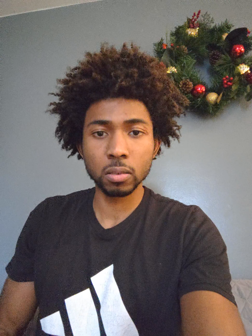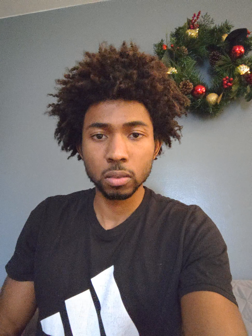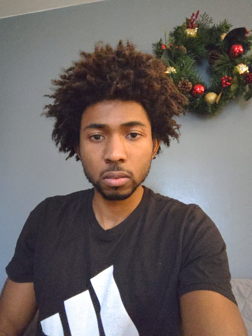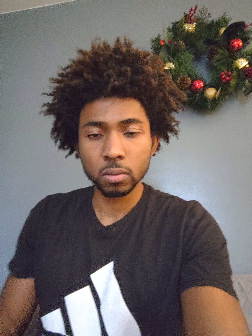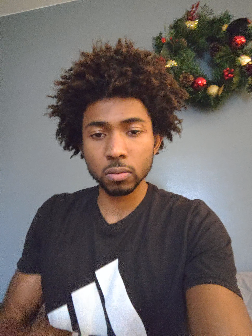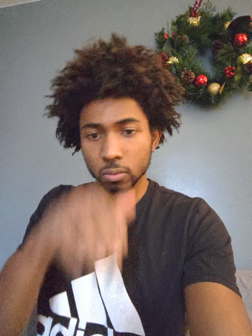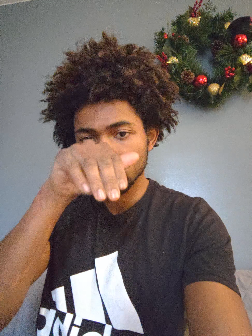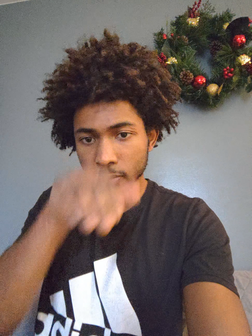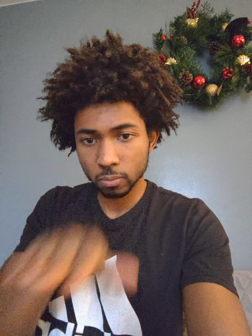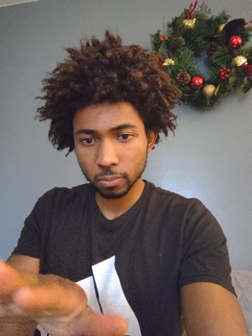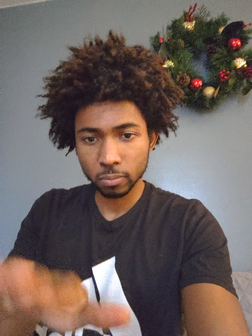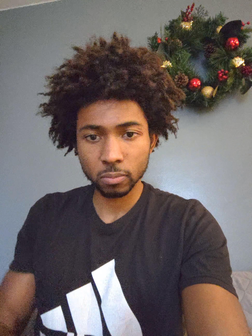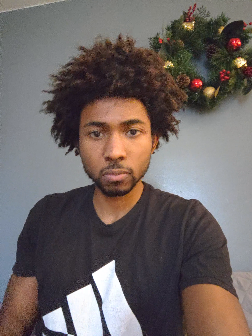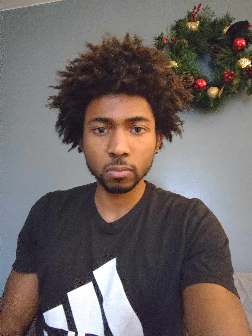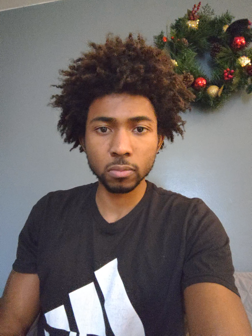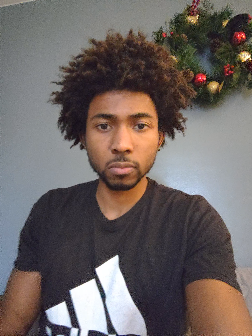elephant